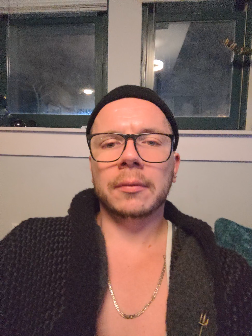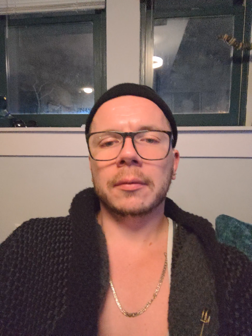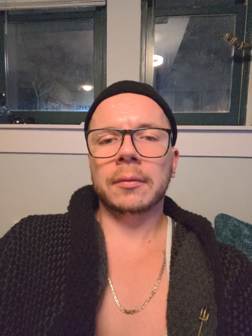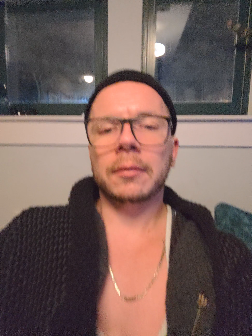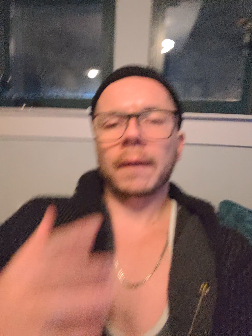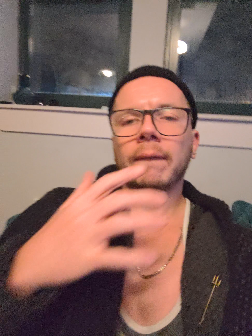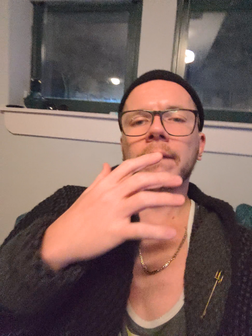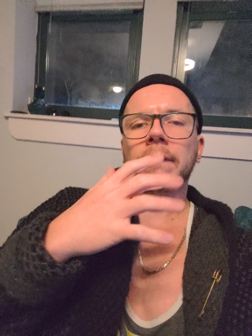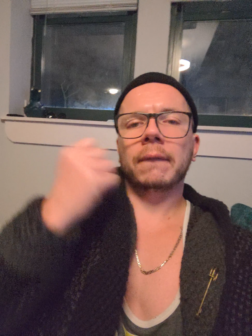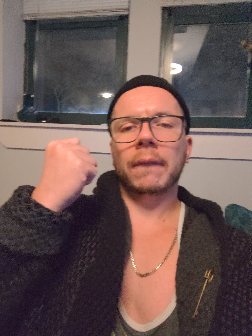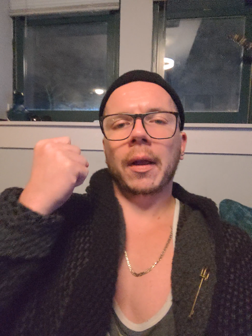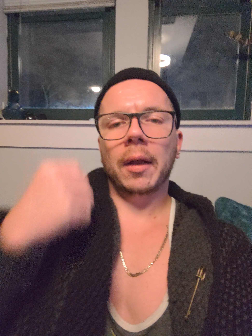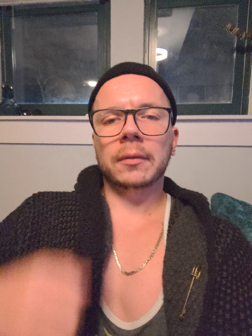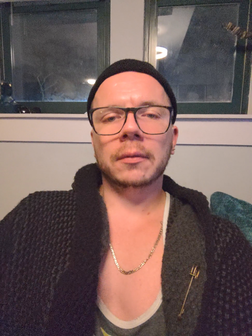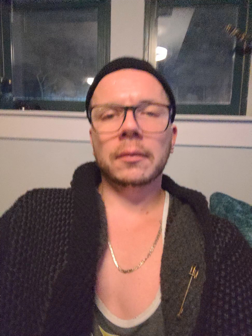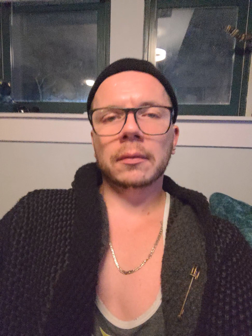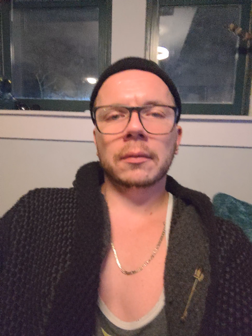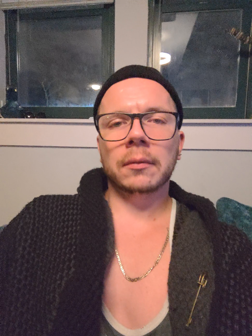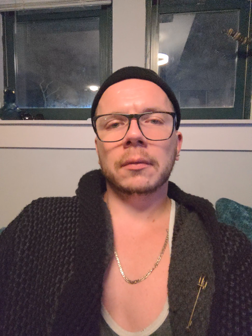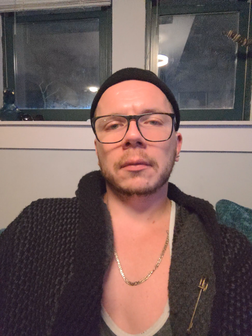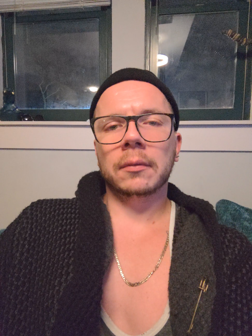fast